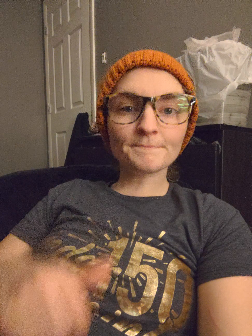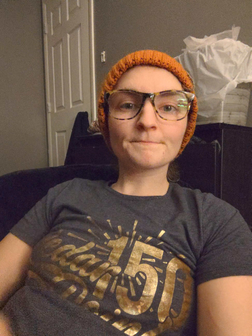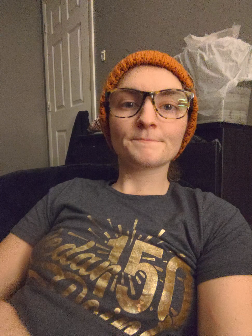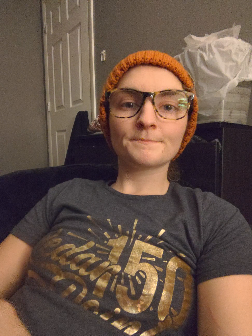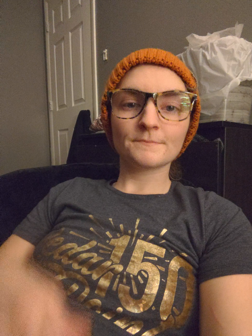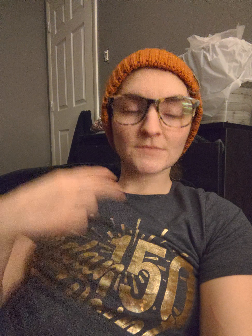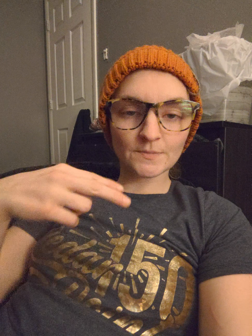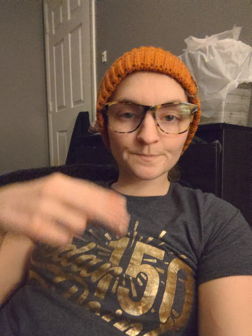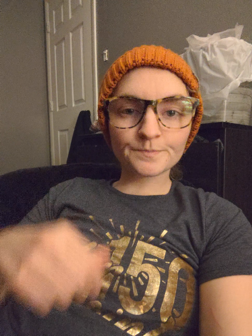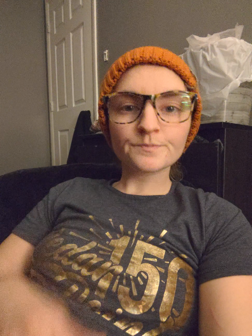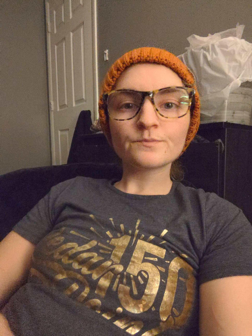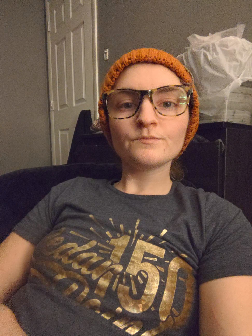dance